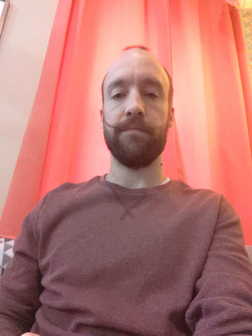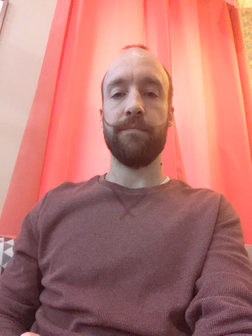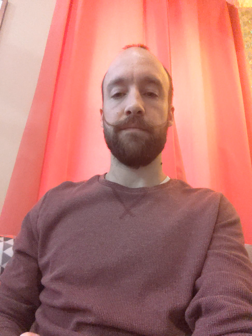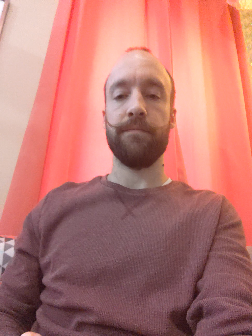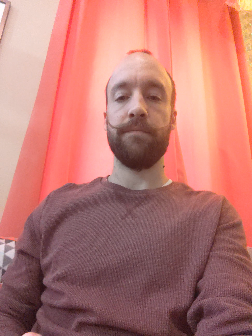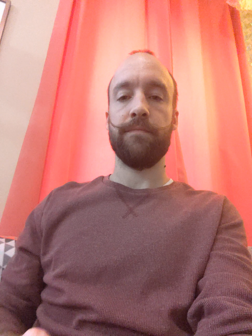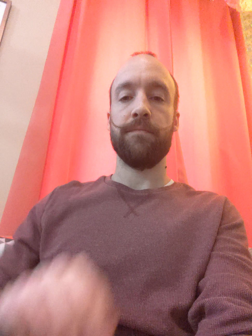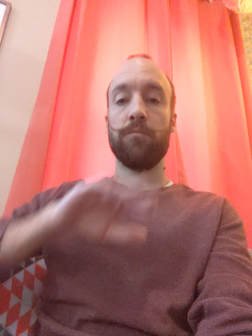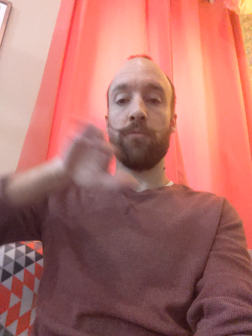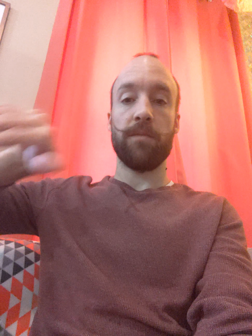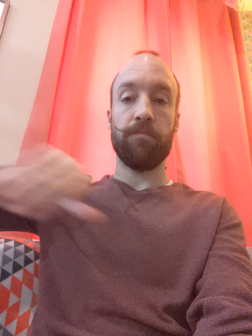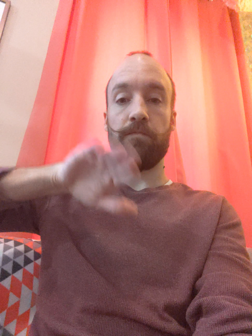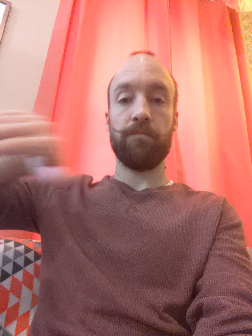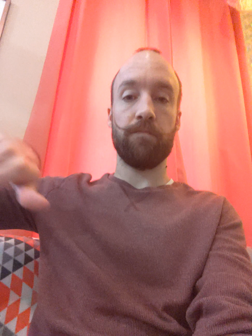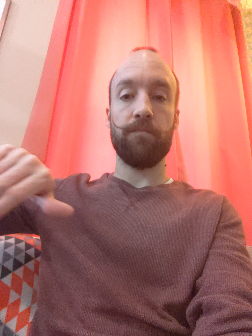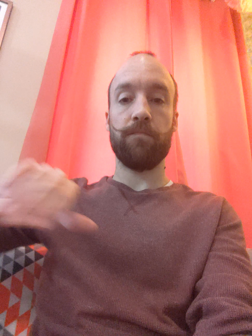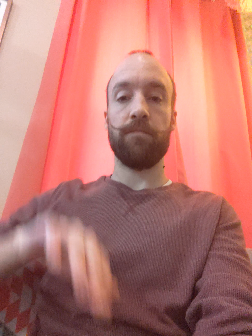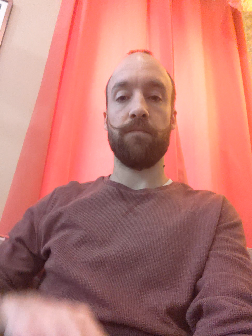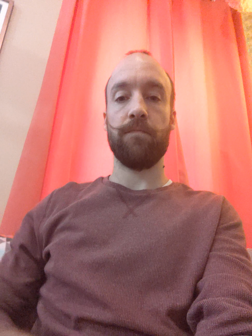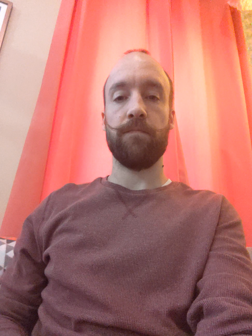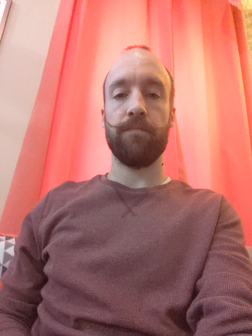pool